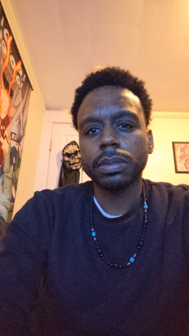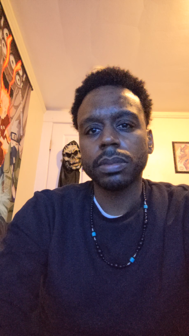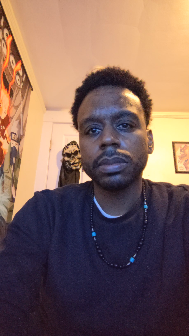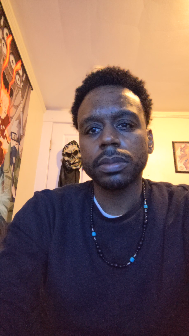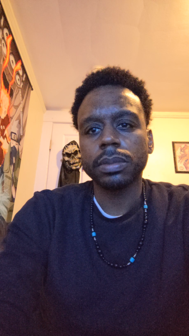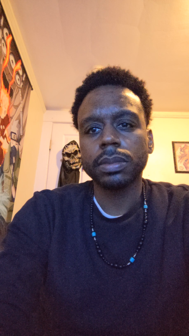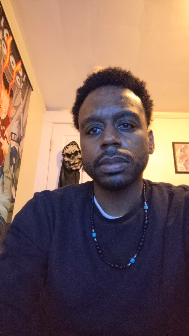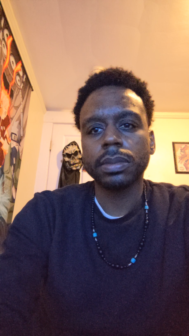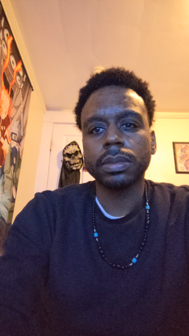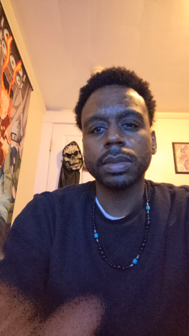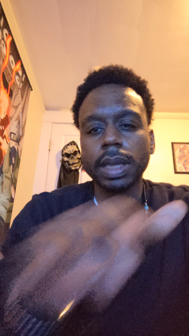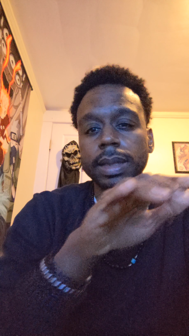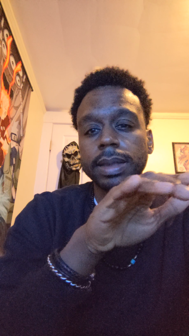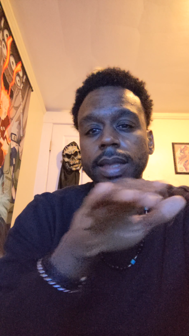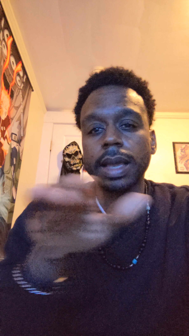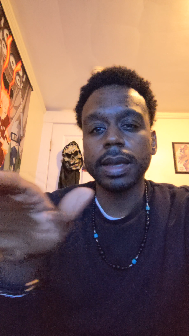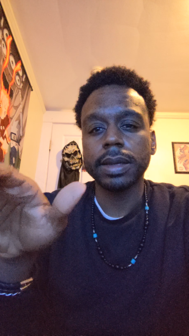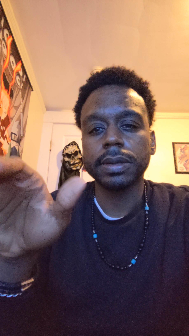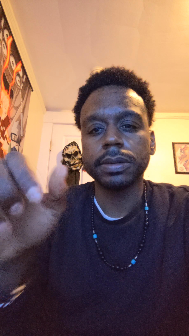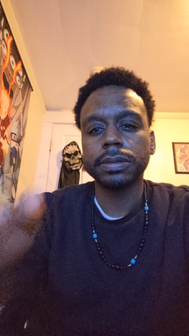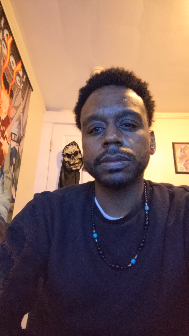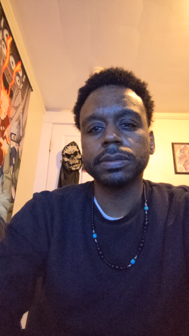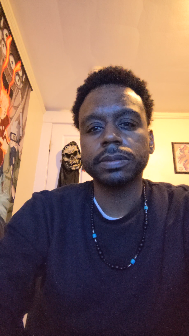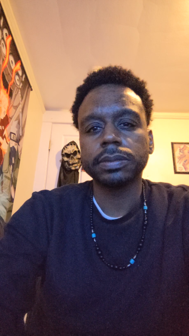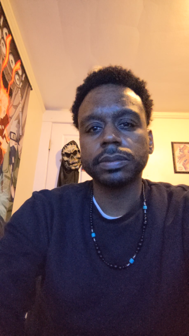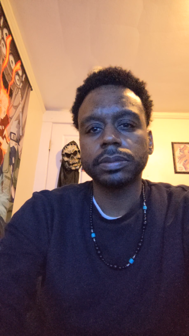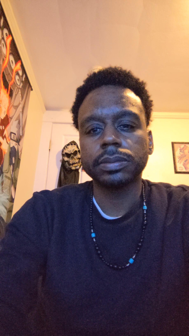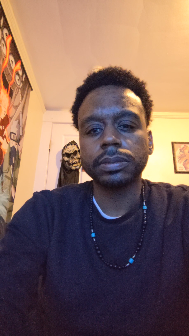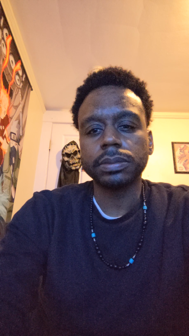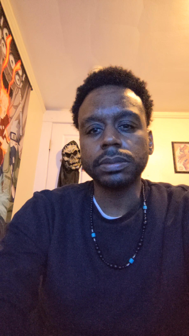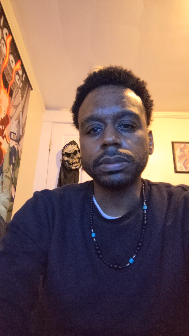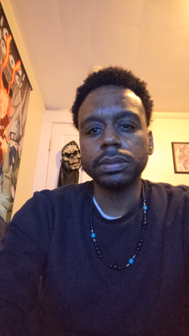nice